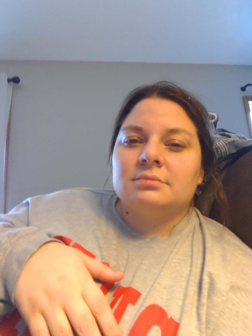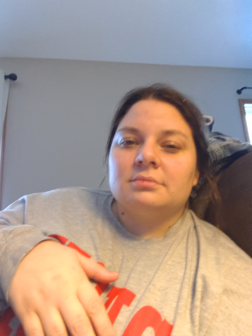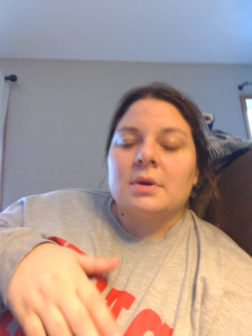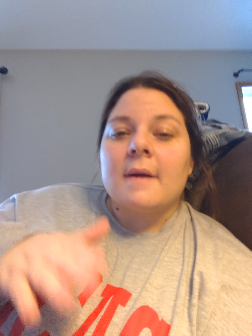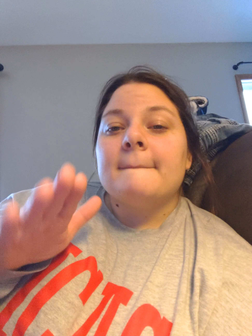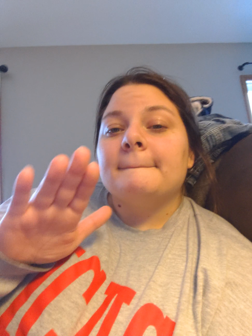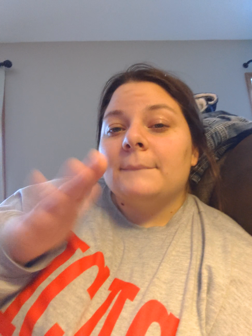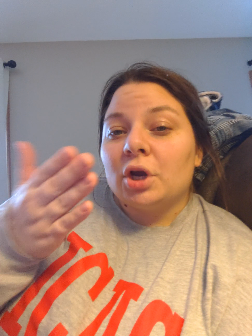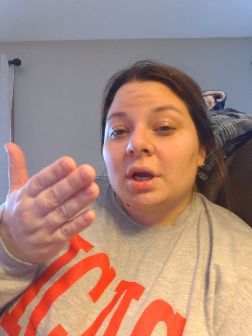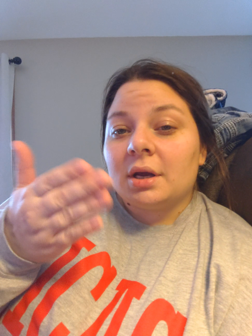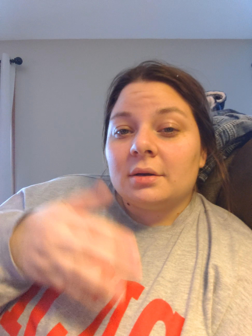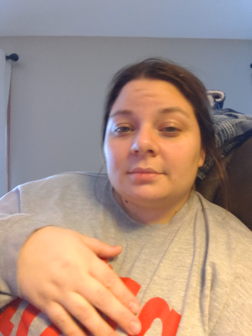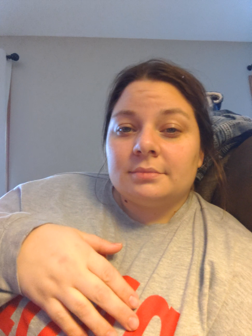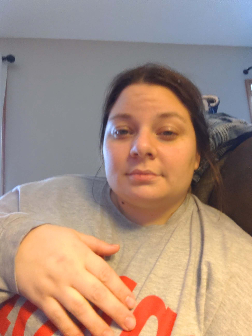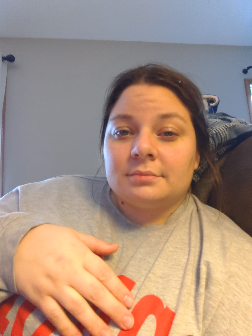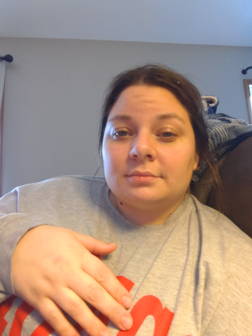book